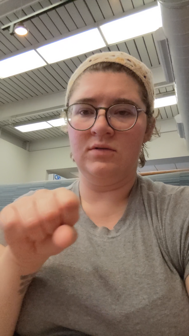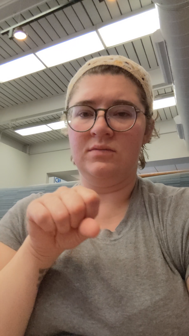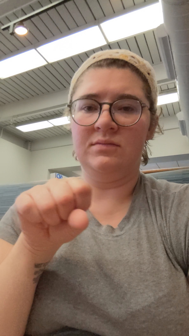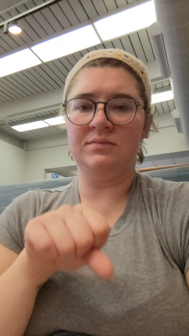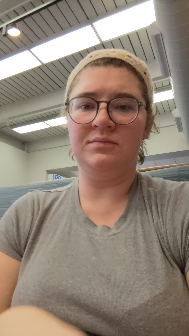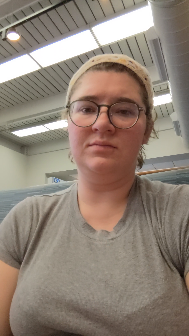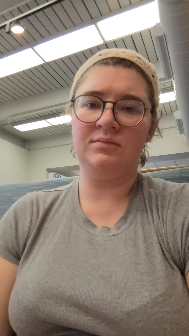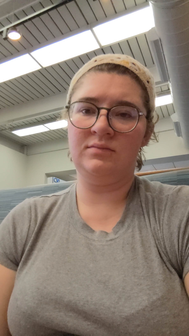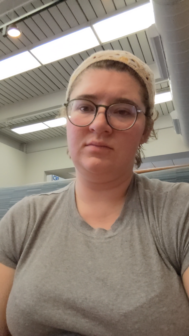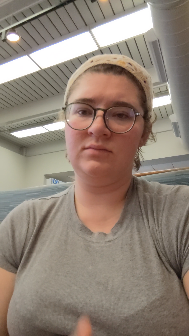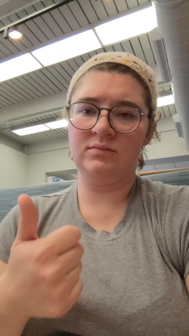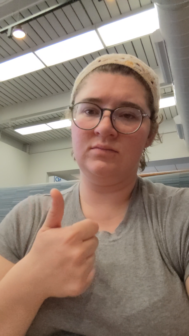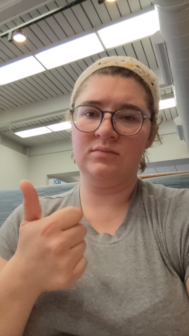chase